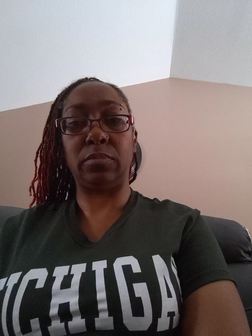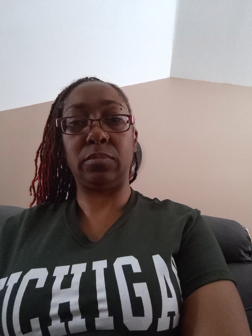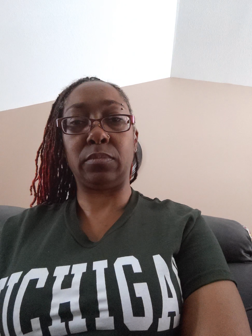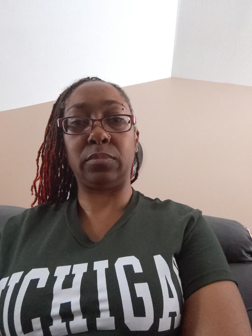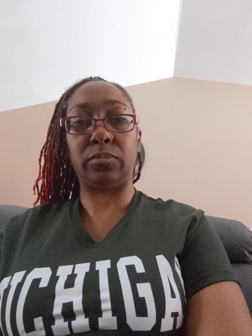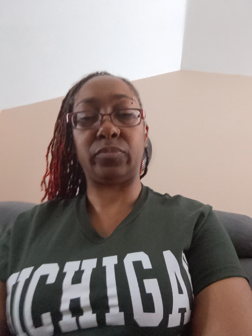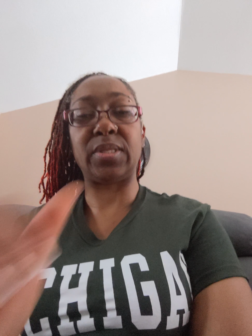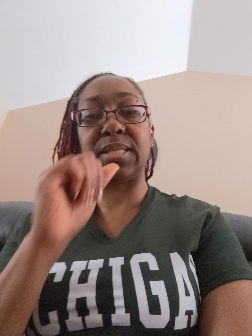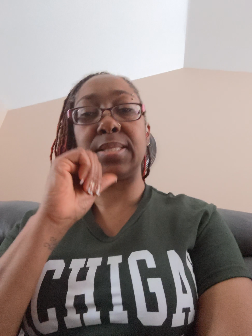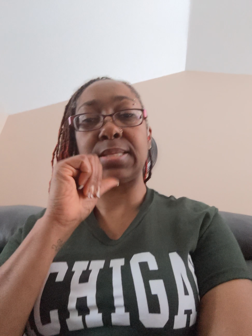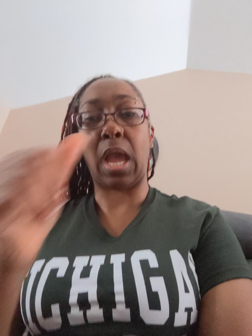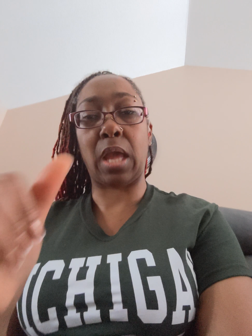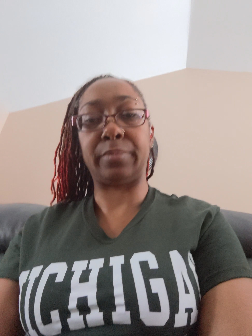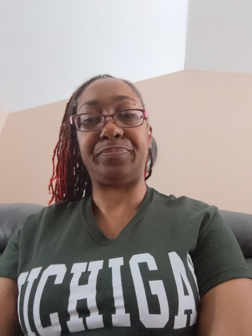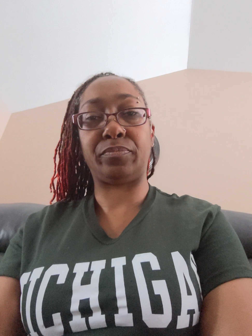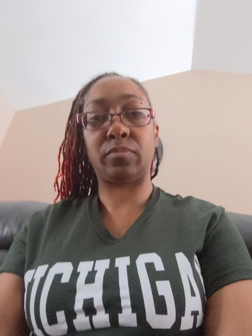not